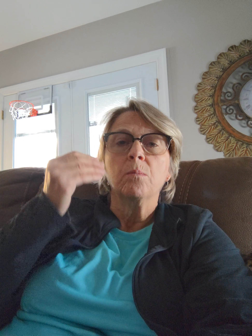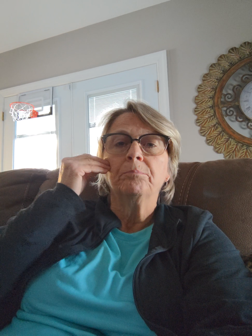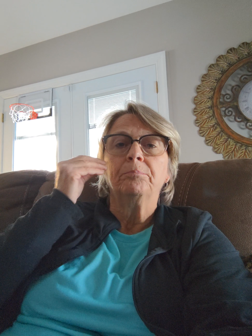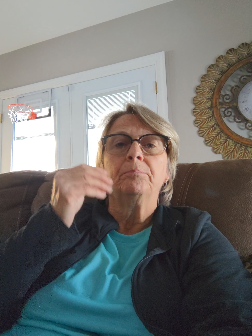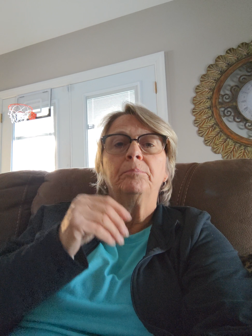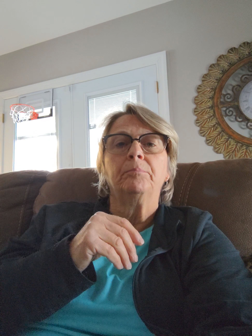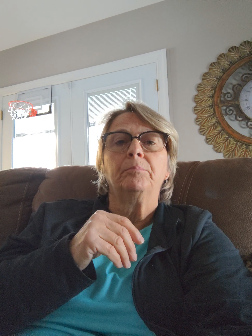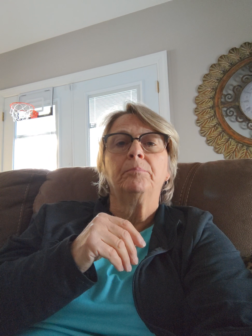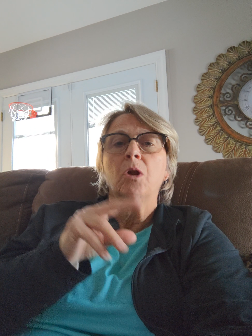home